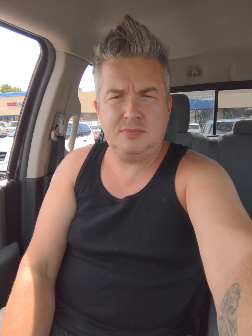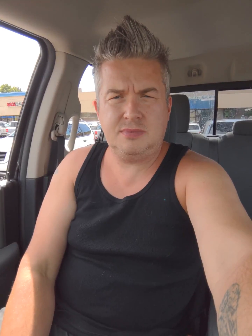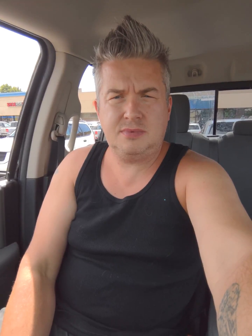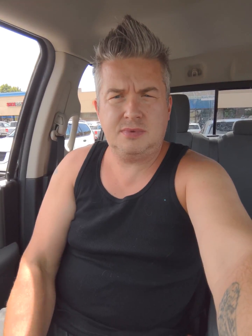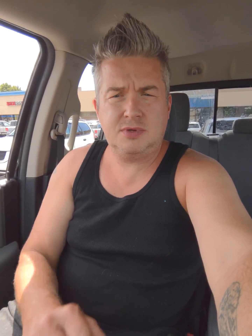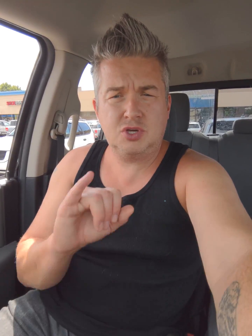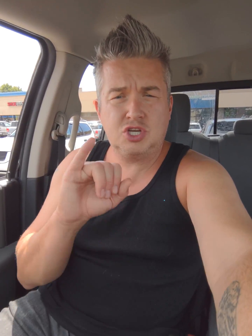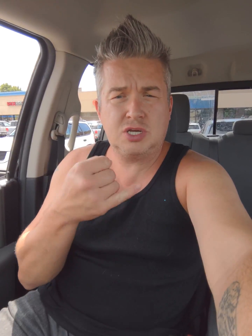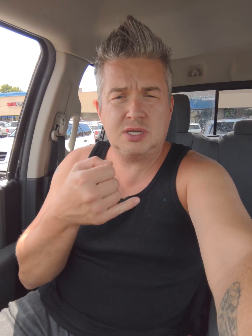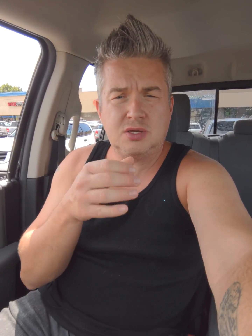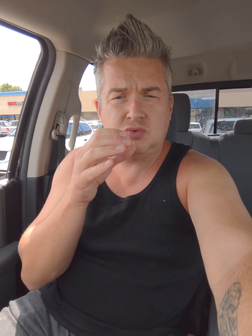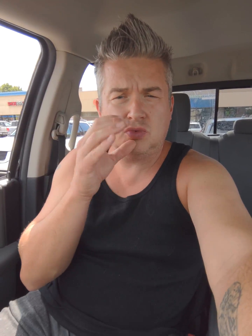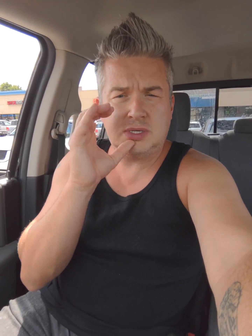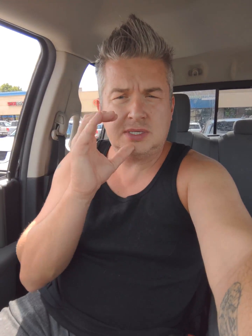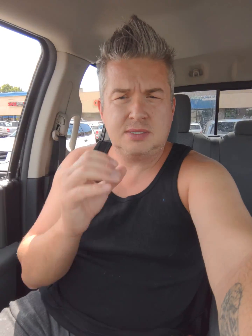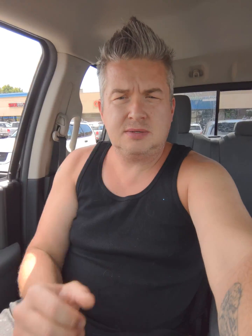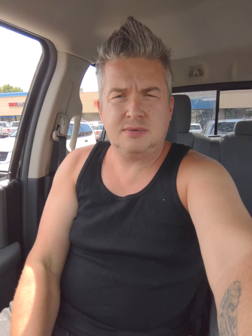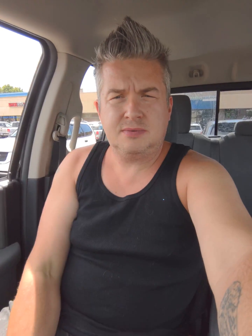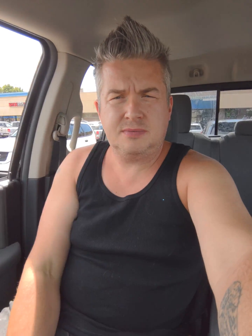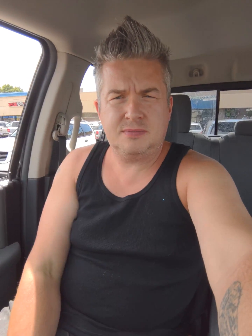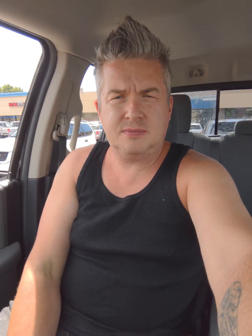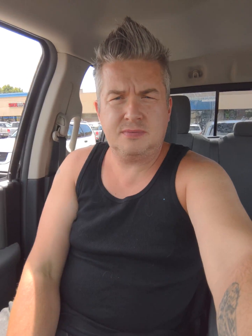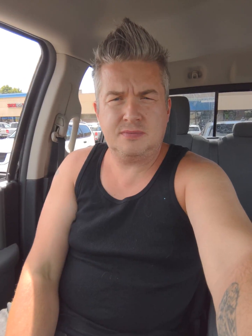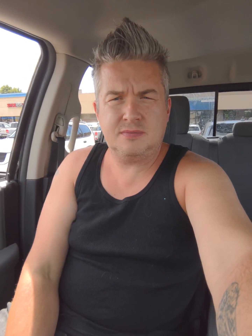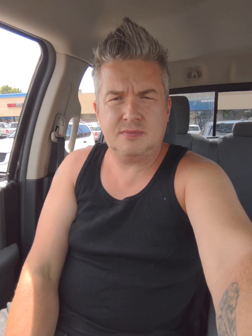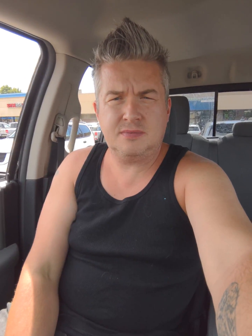juice